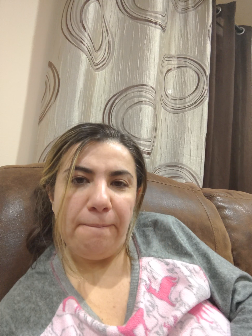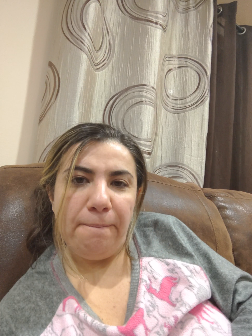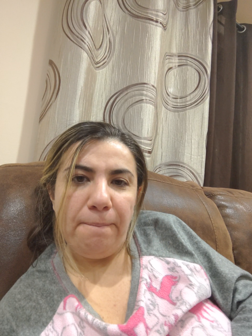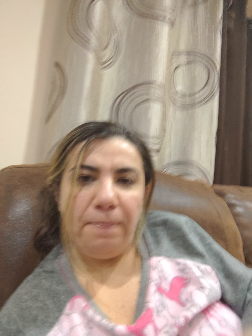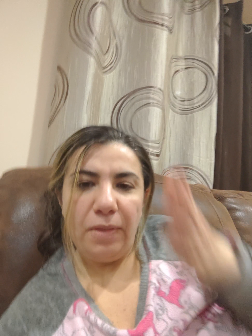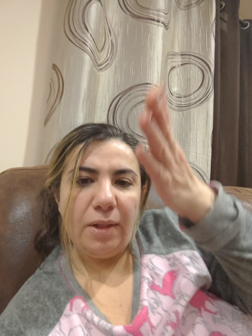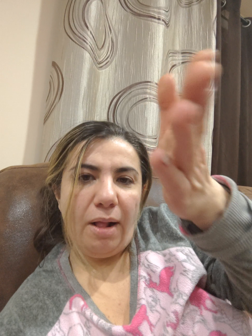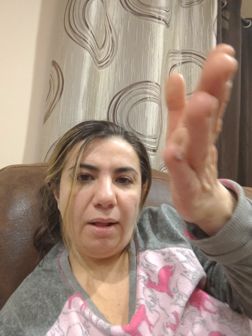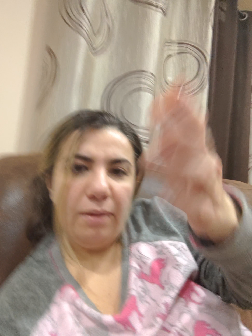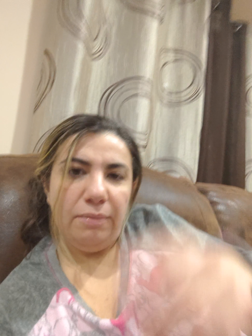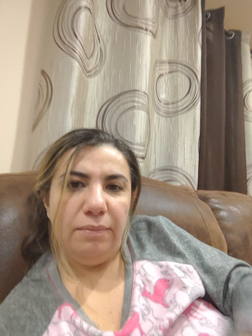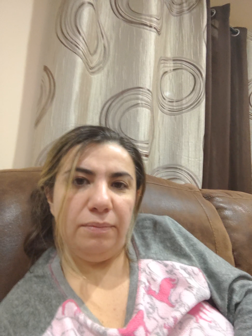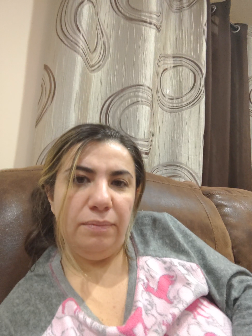there